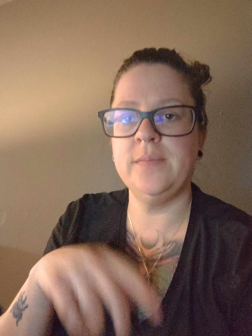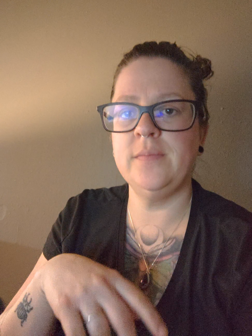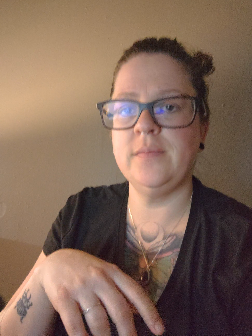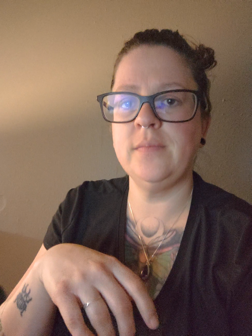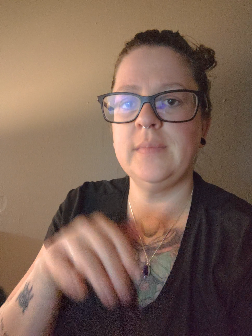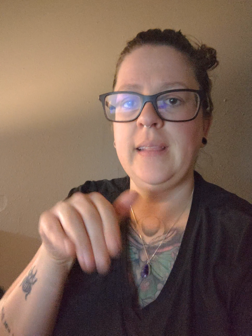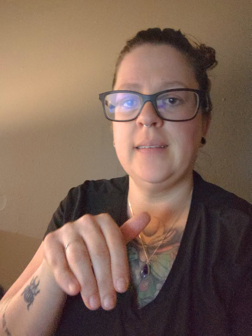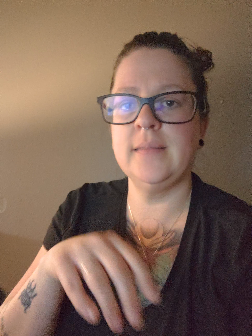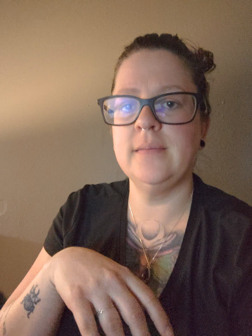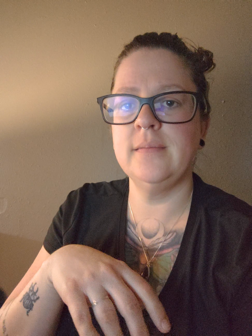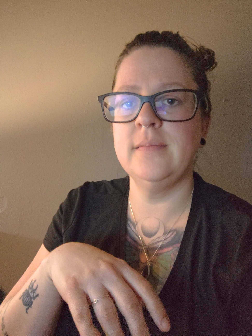night